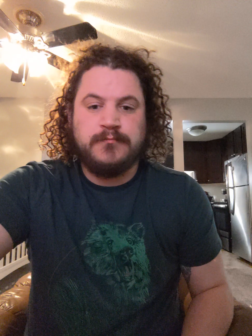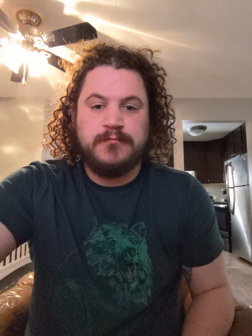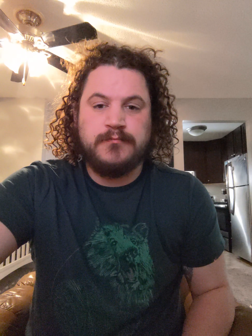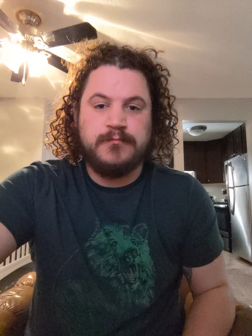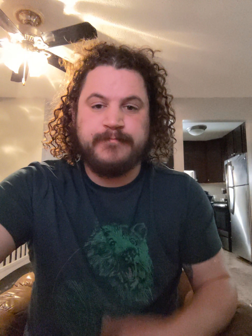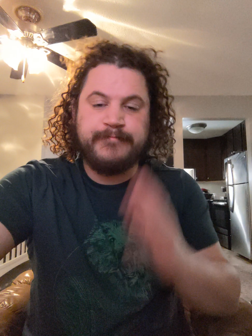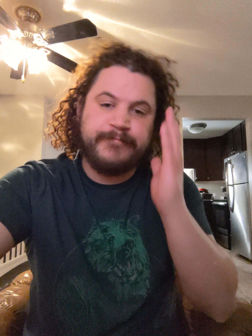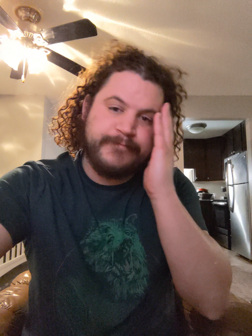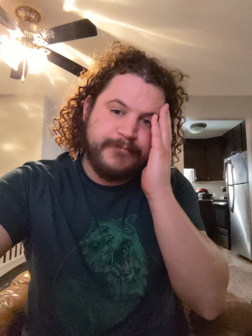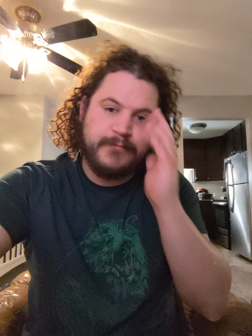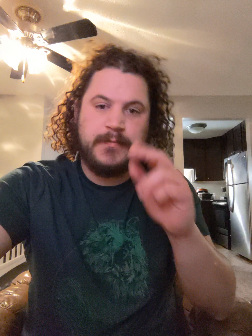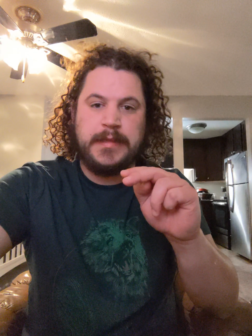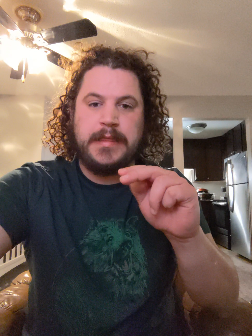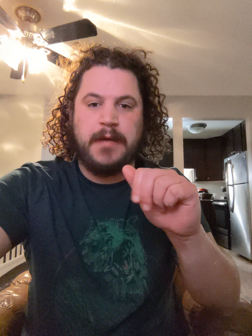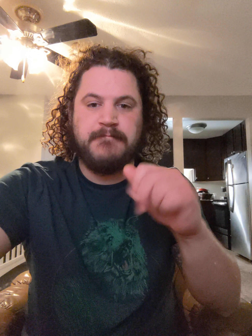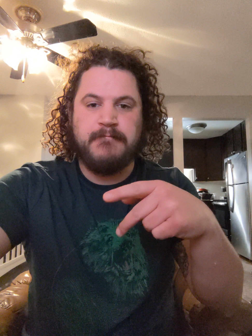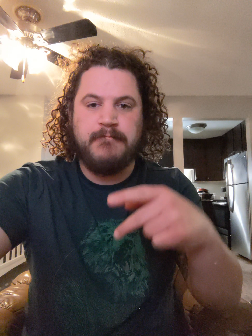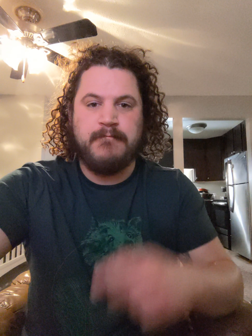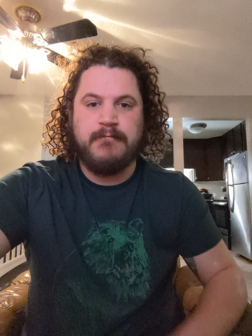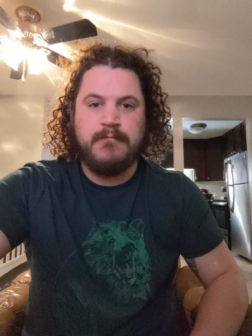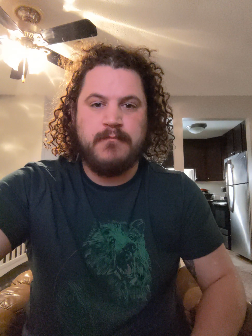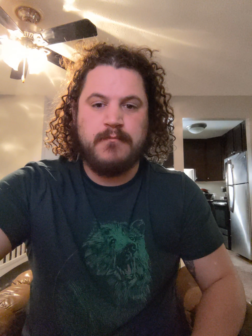nap